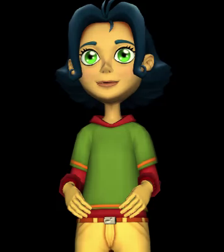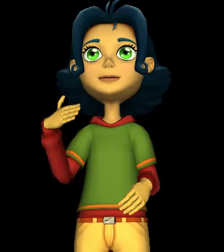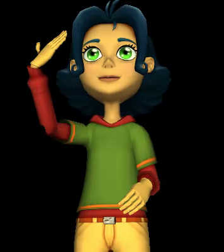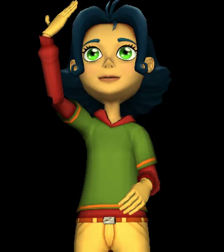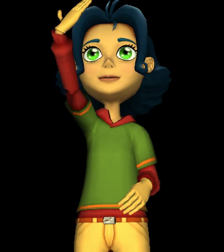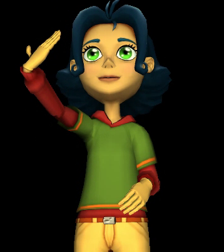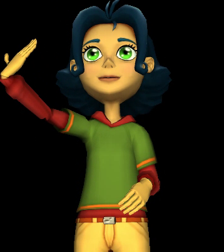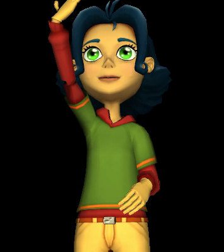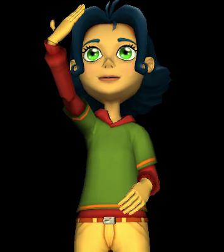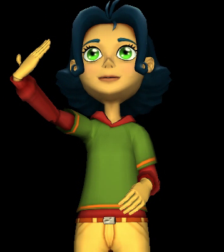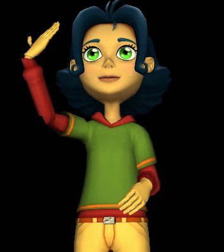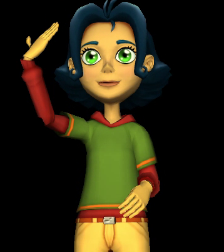حيوان